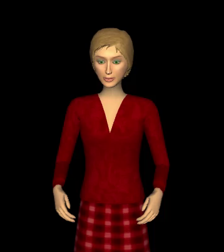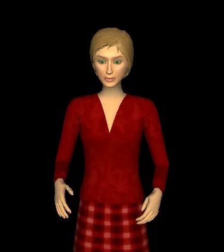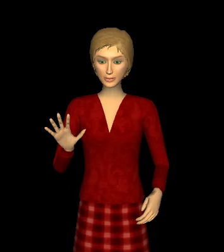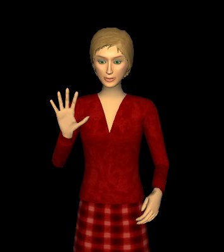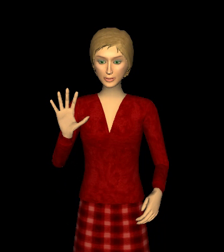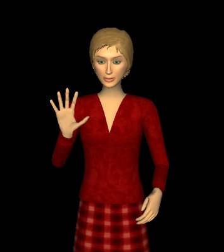5